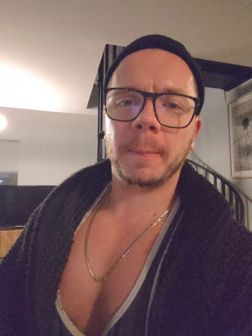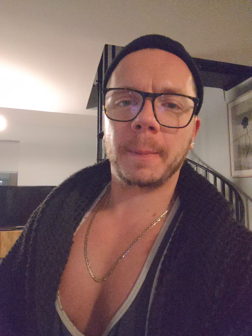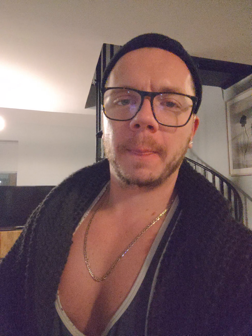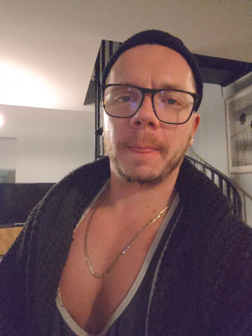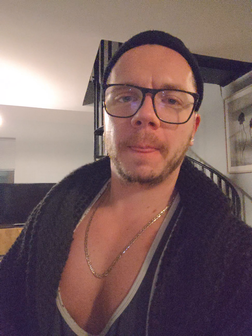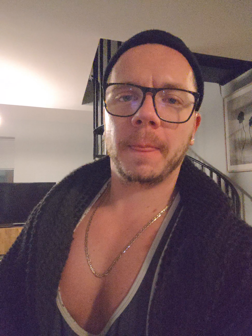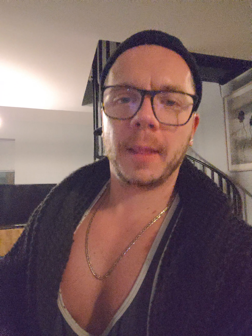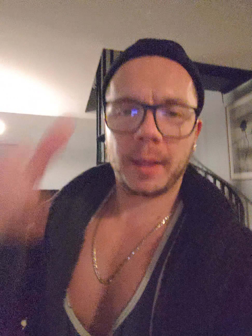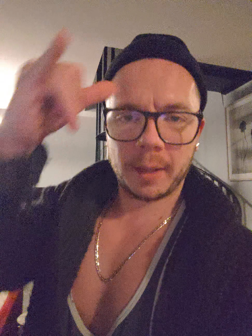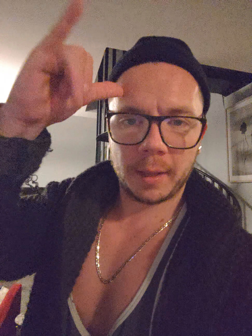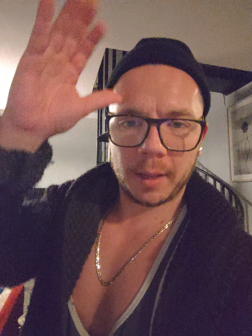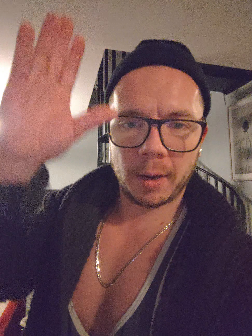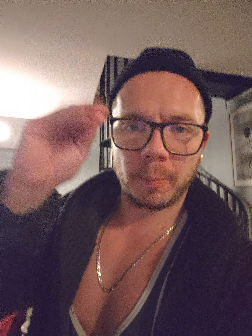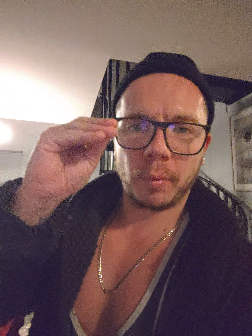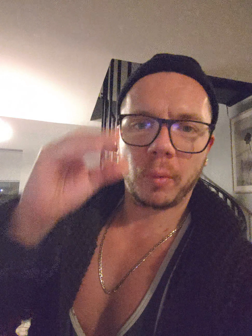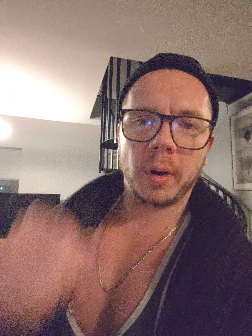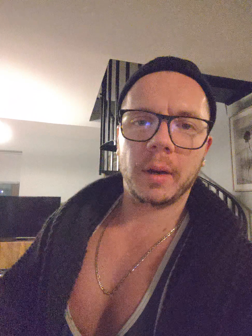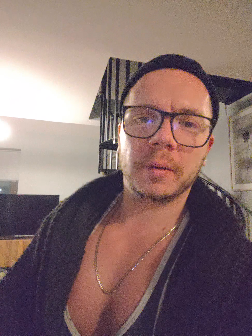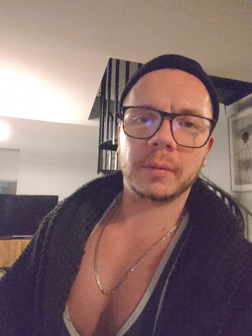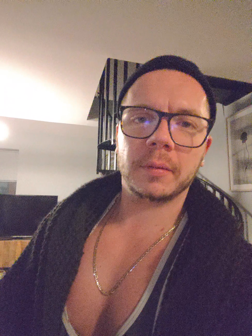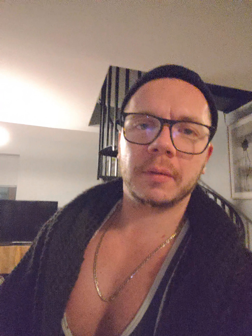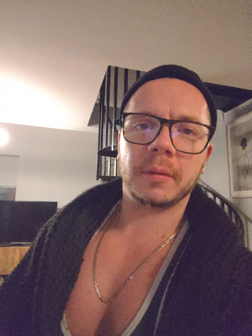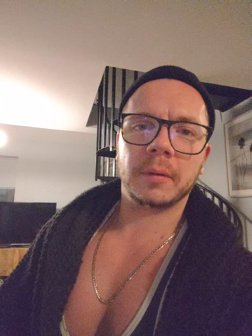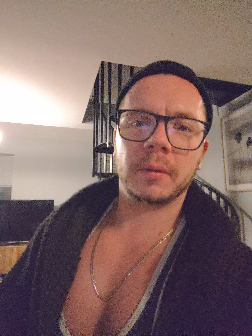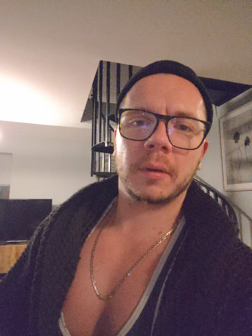cowboy